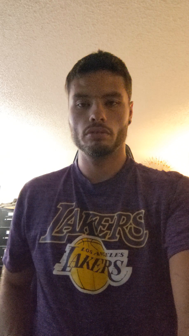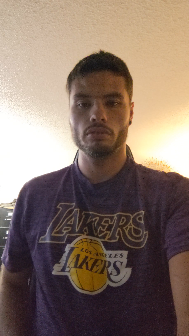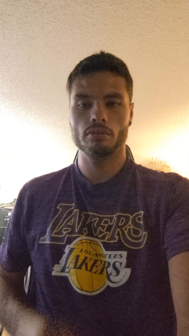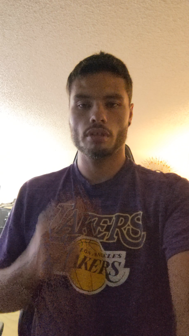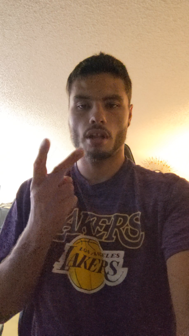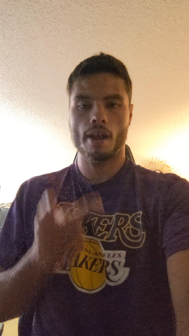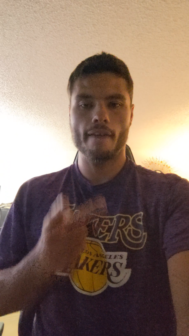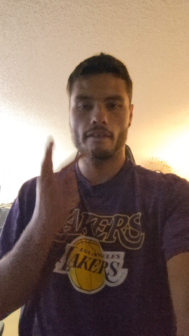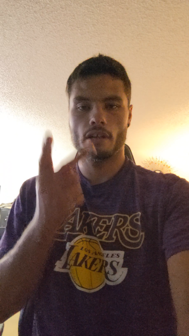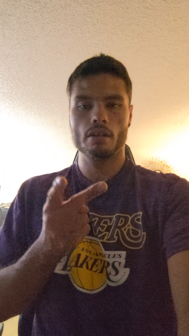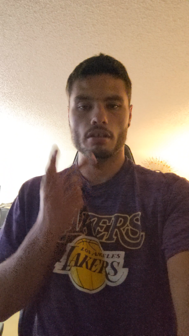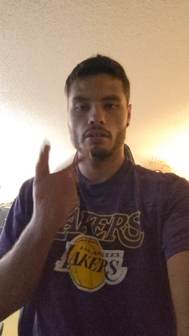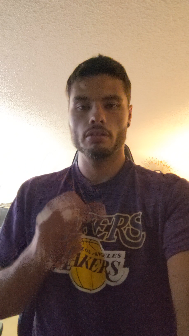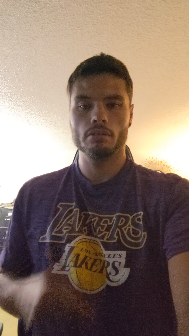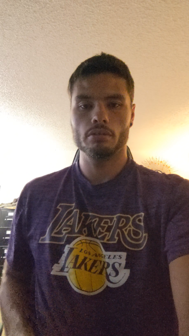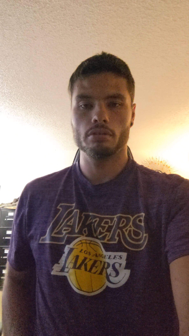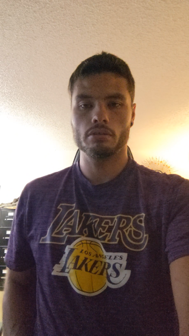careful